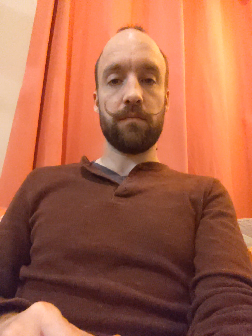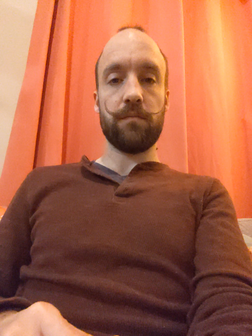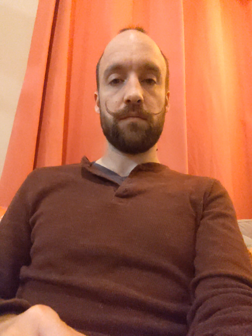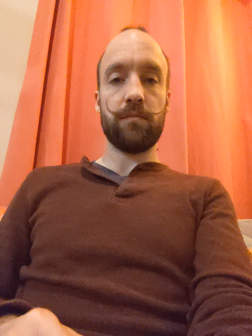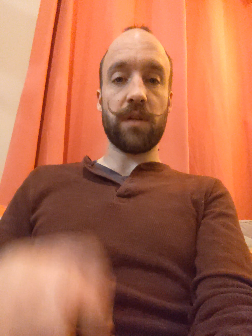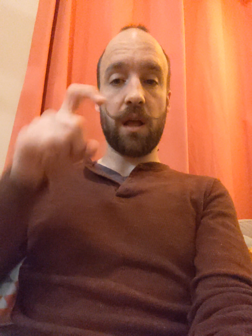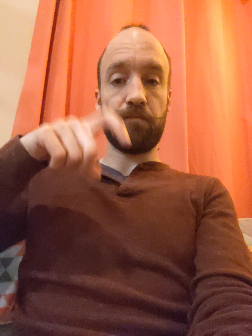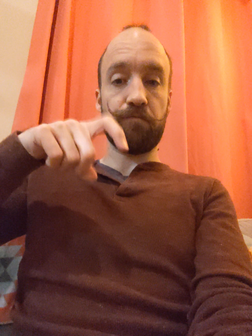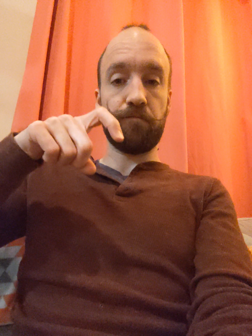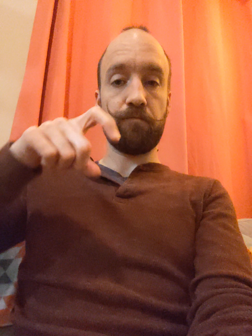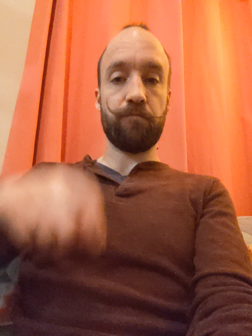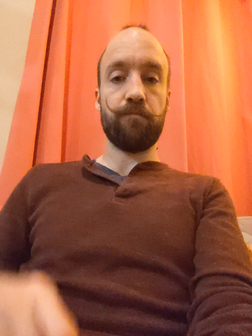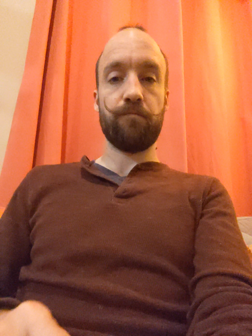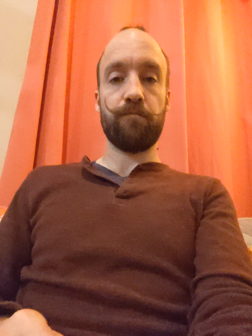time